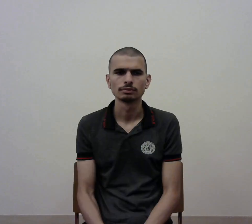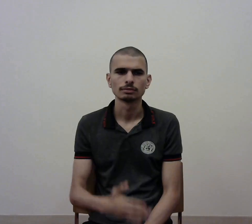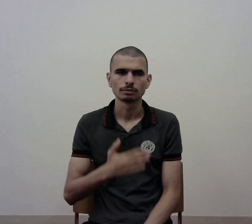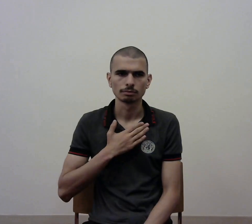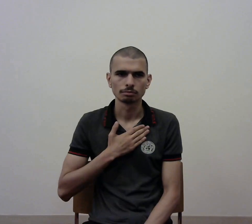mən